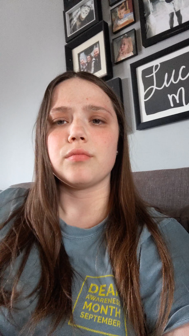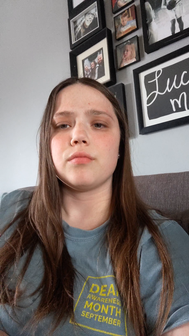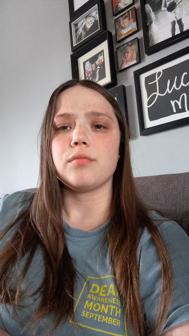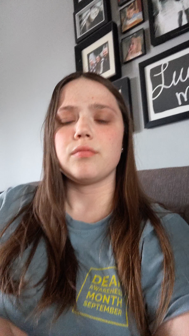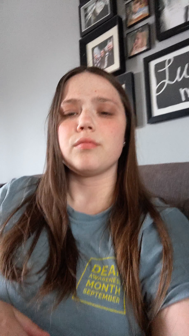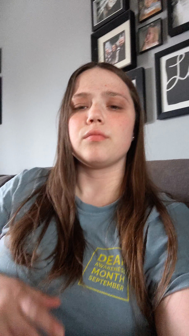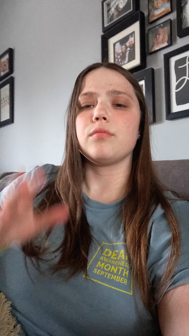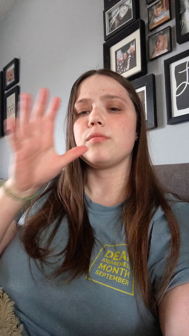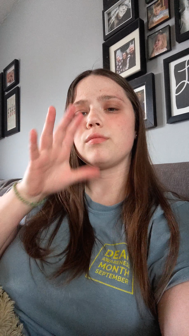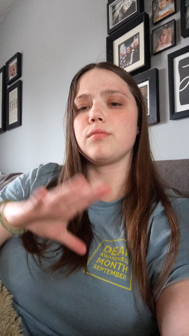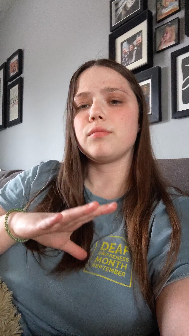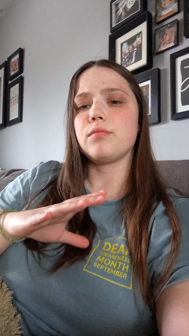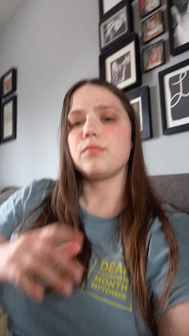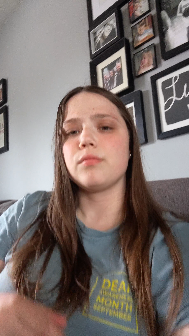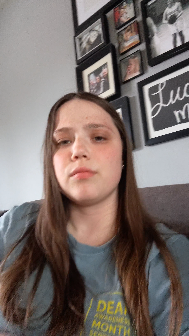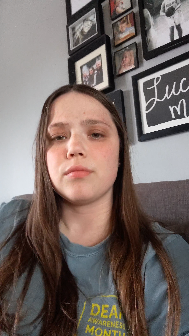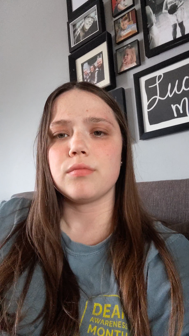lady